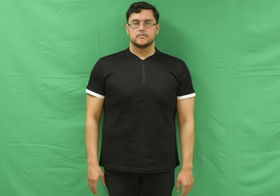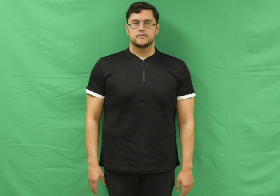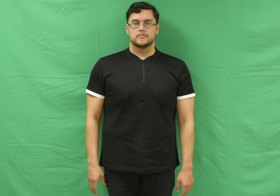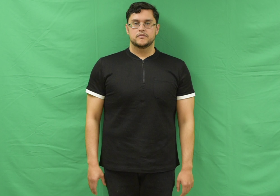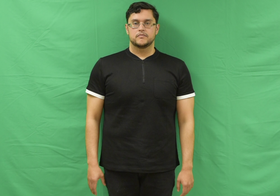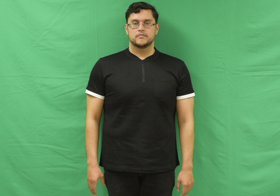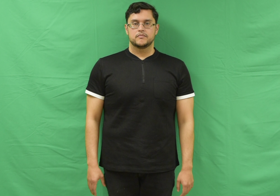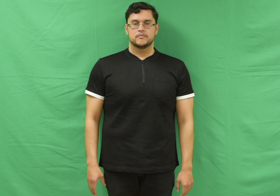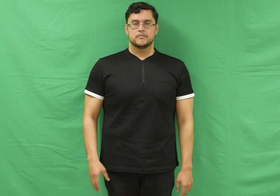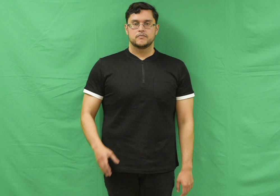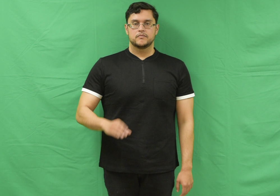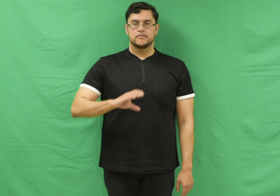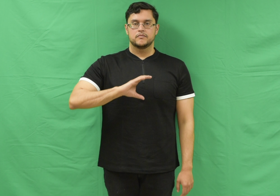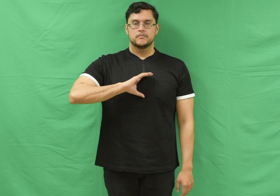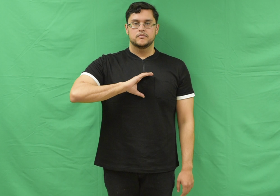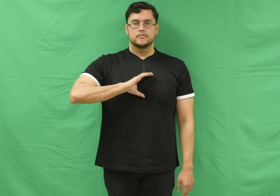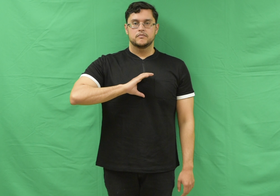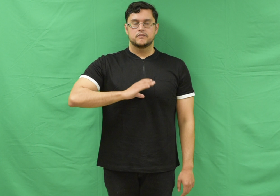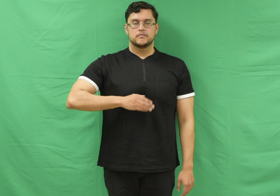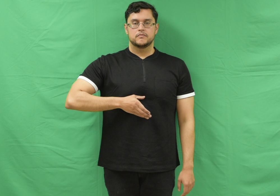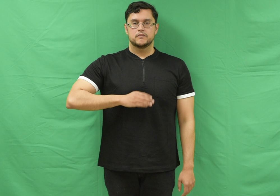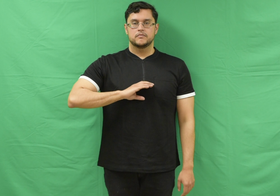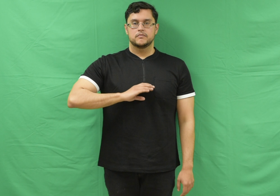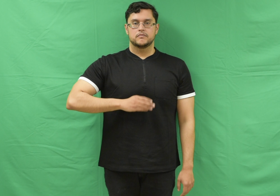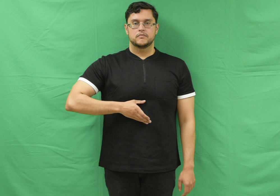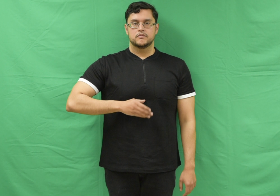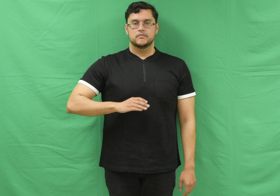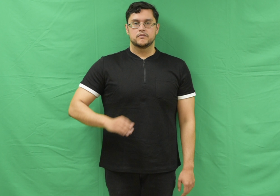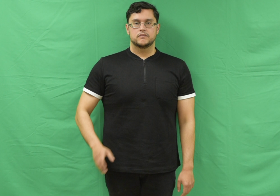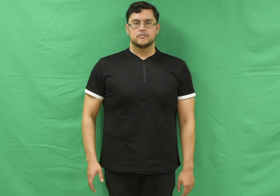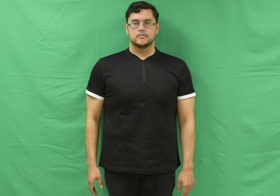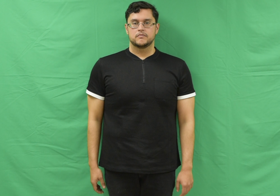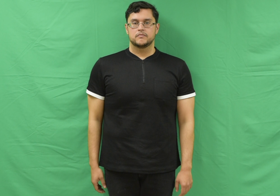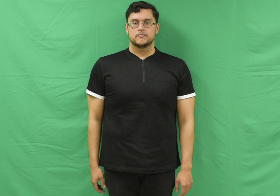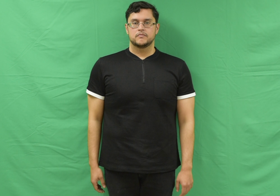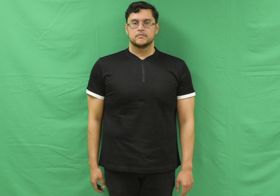cáncer